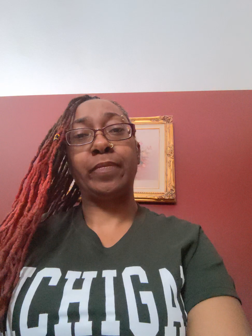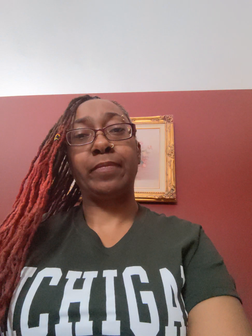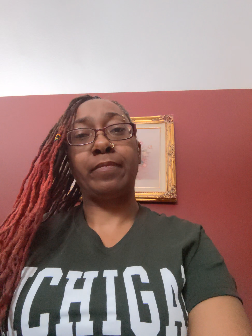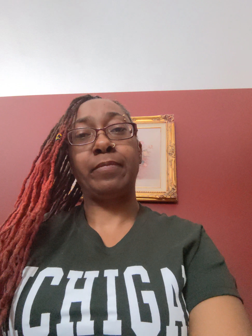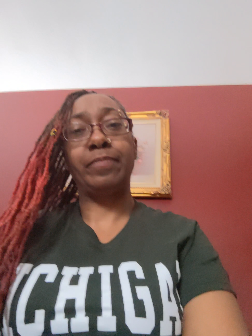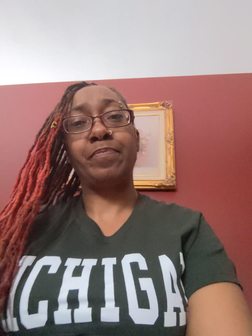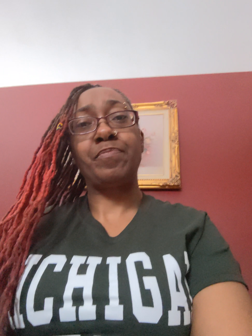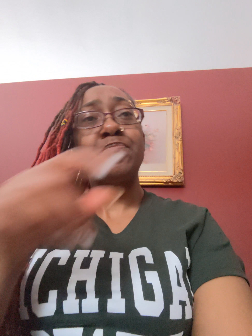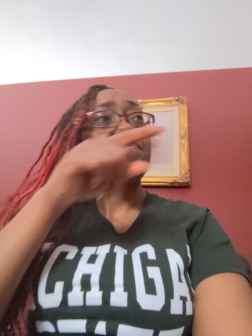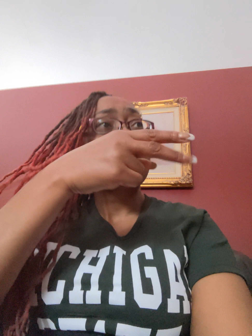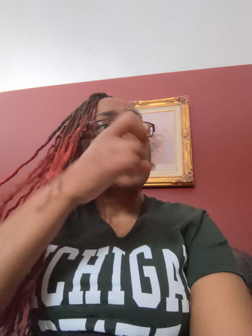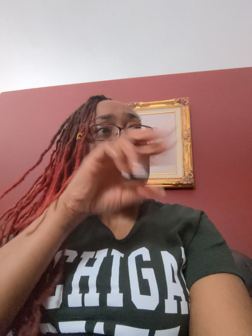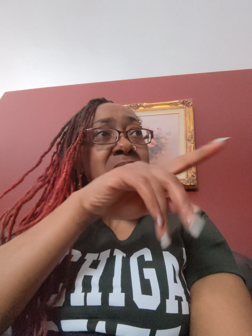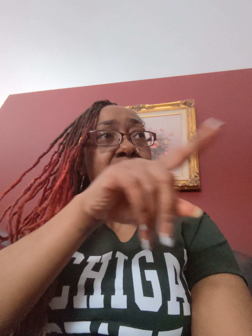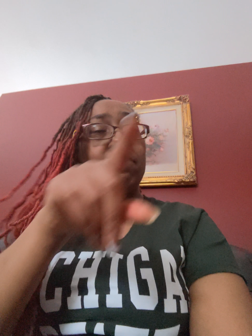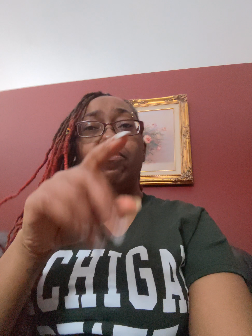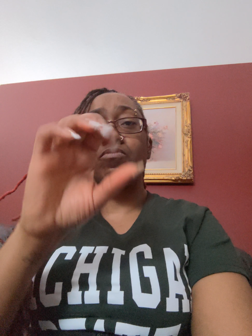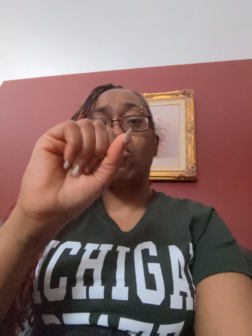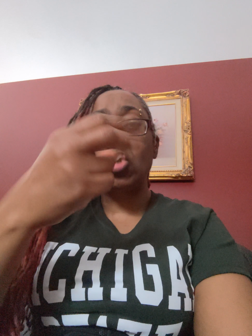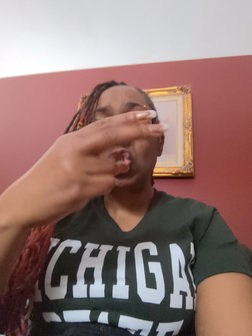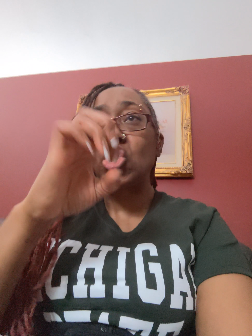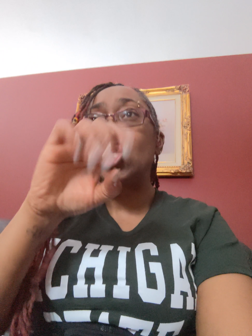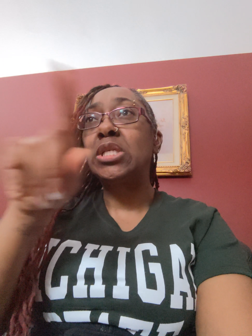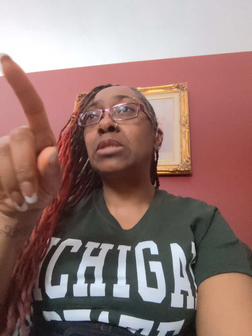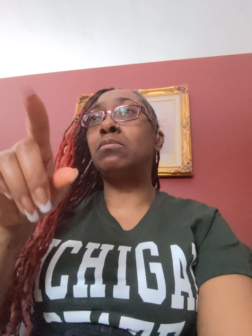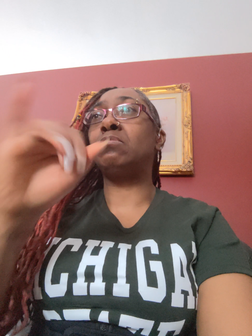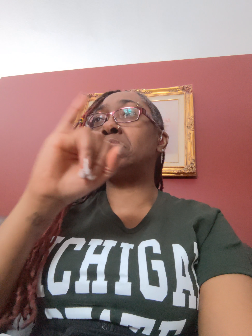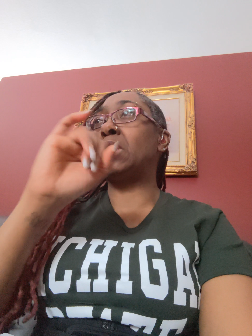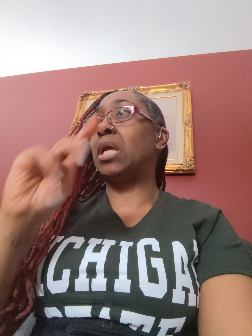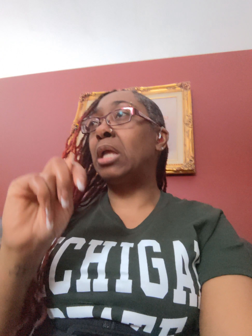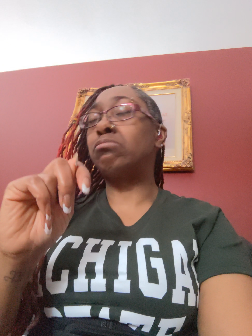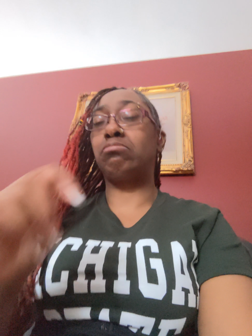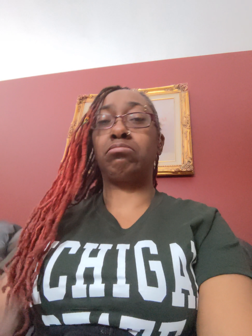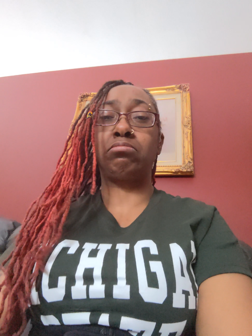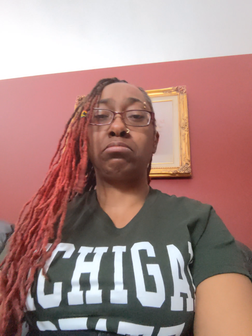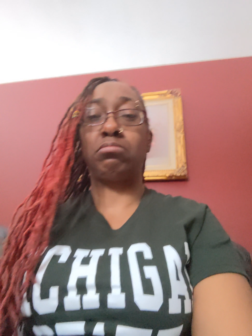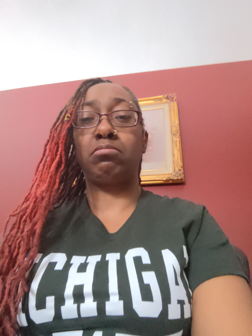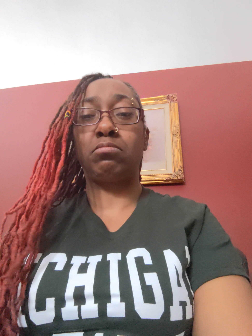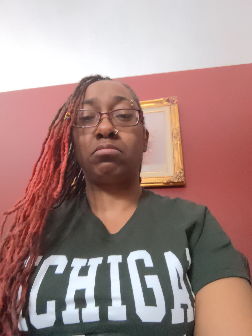he/she/it